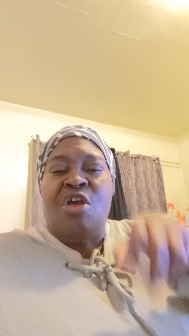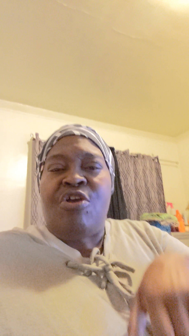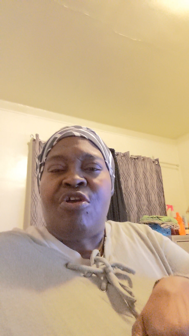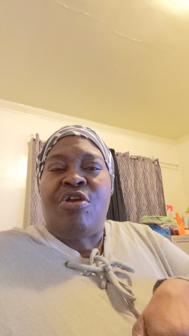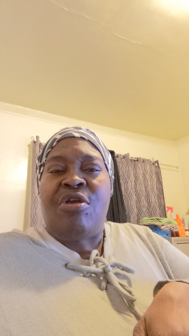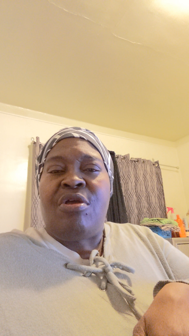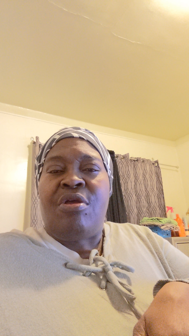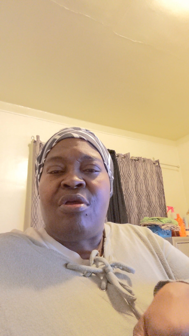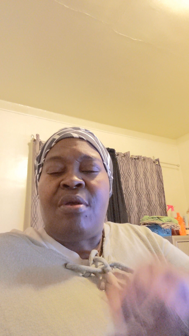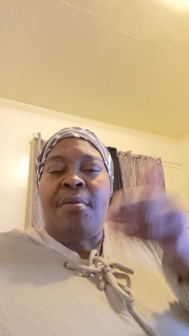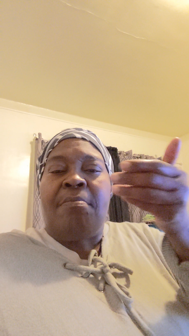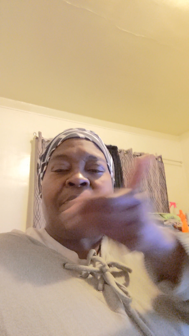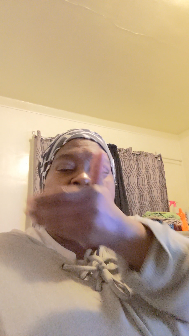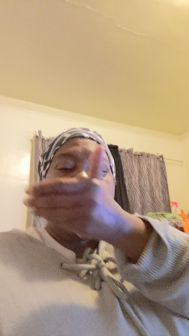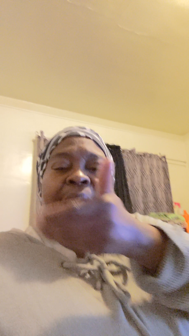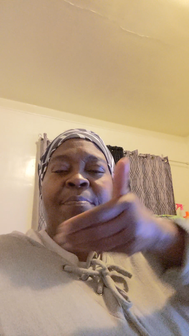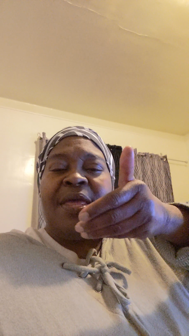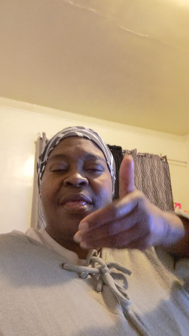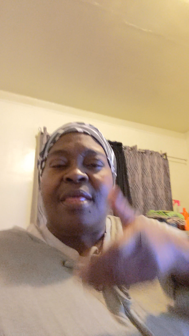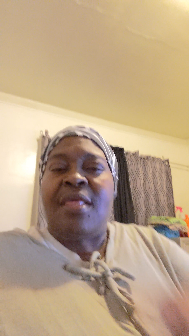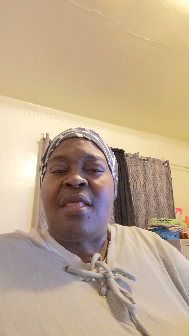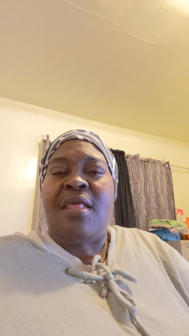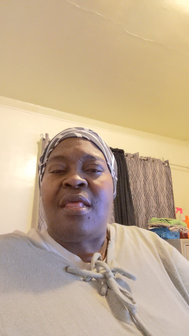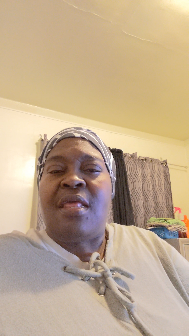baby